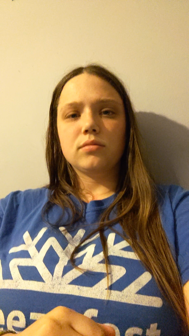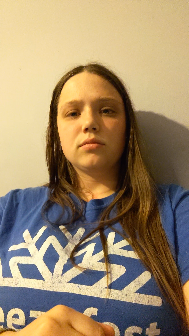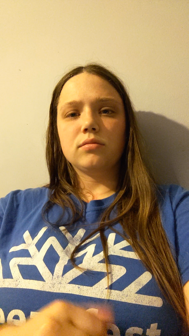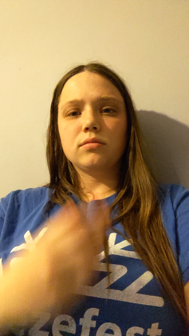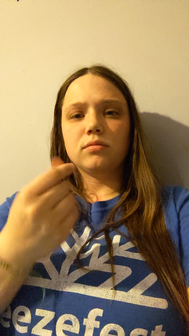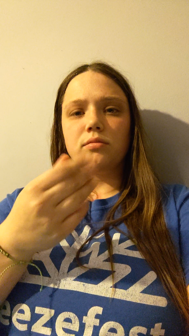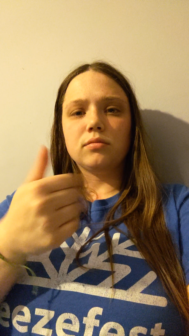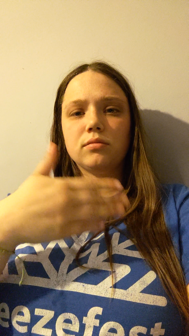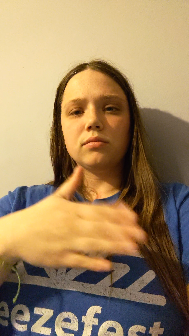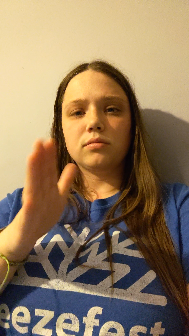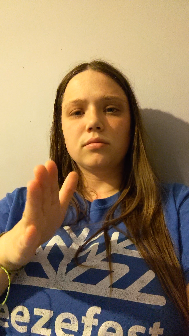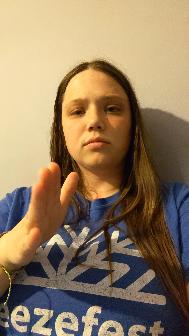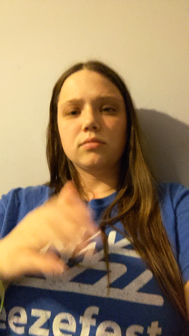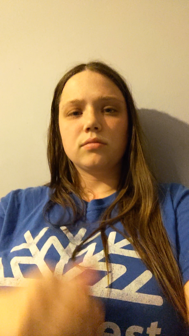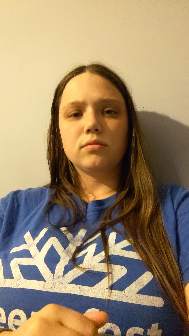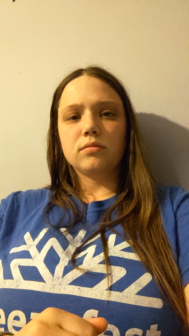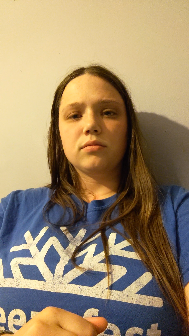sandbox